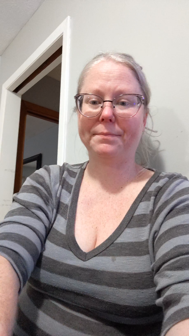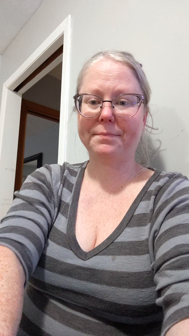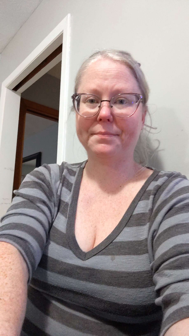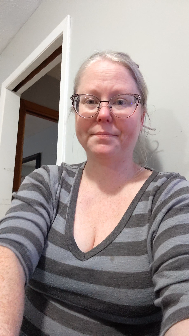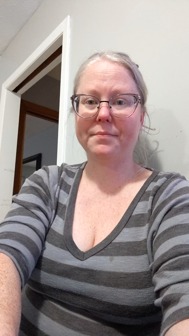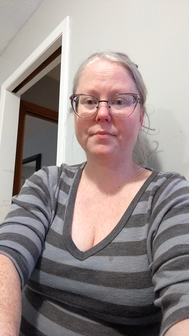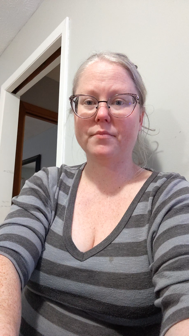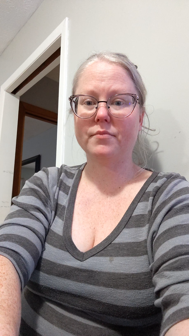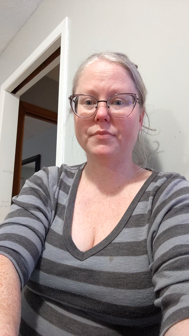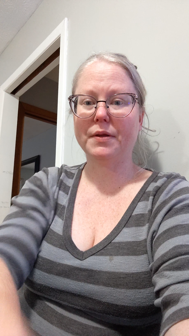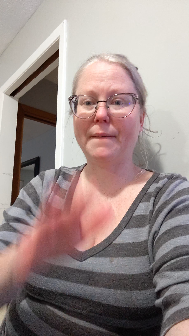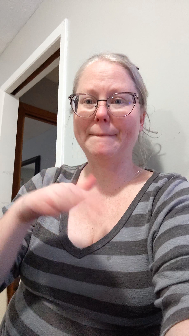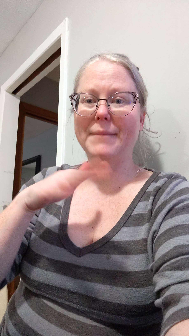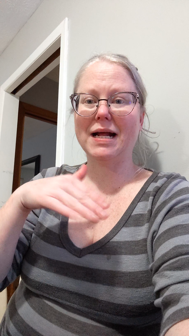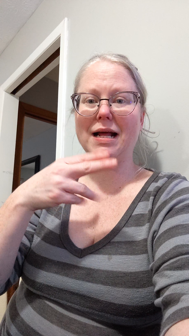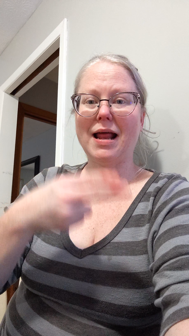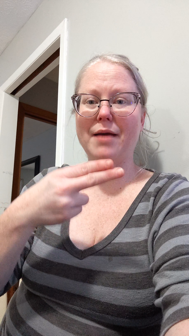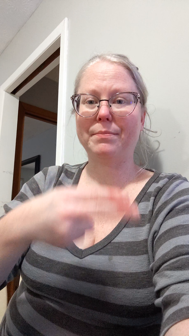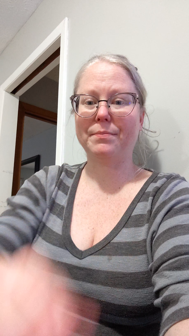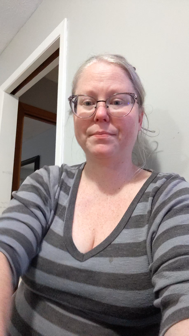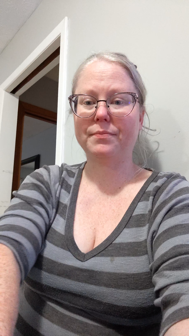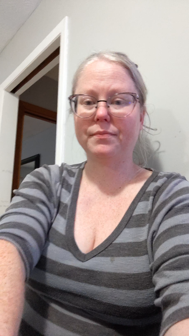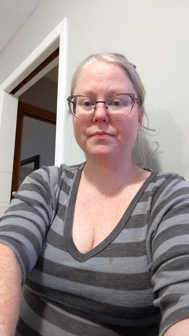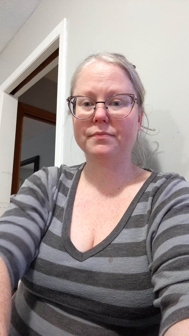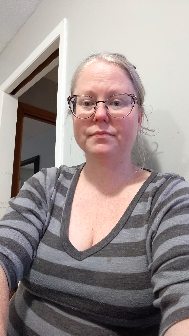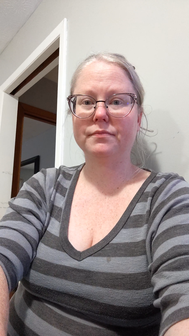pet's name